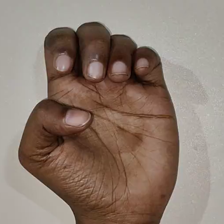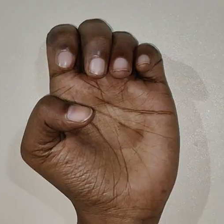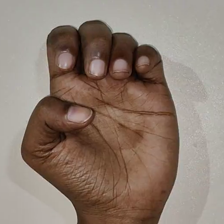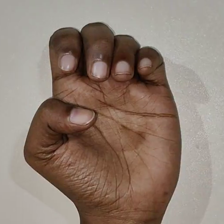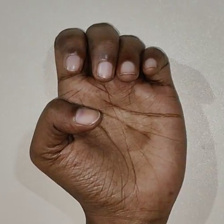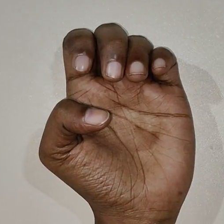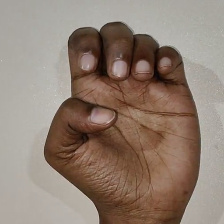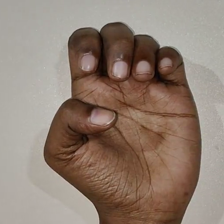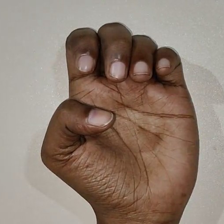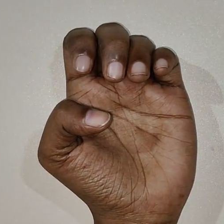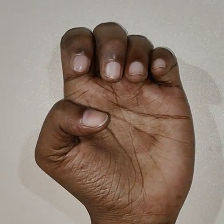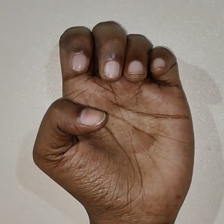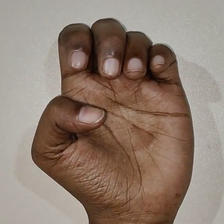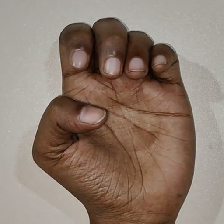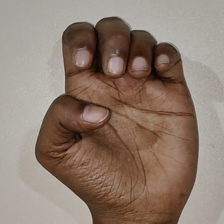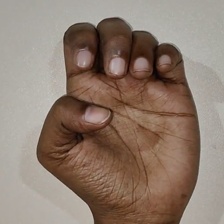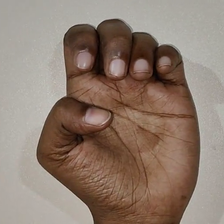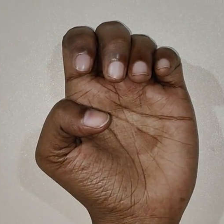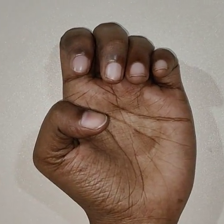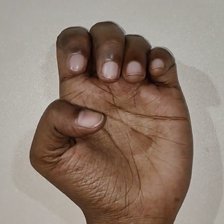ഇ